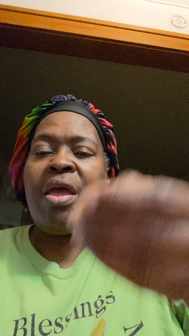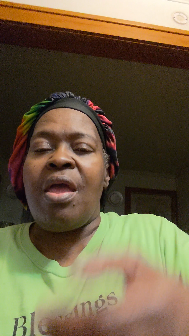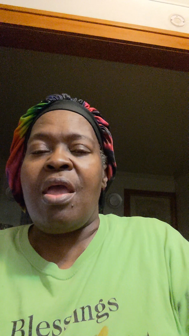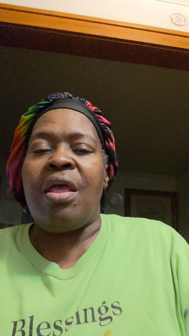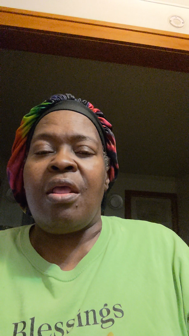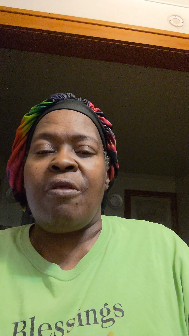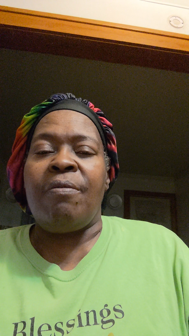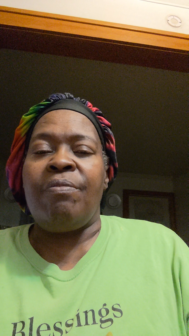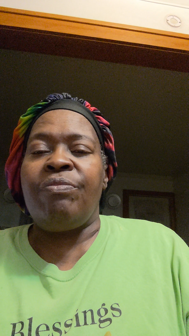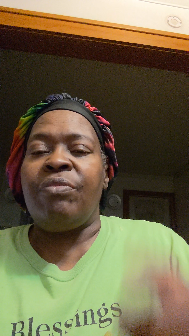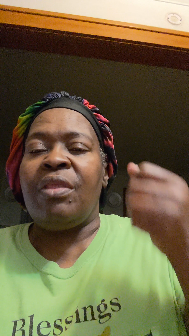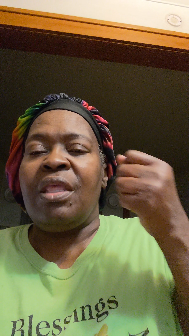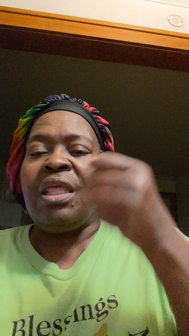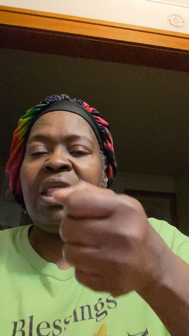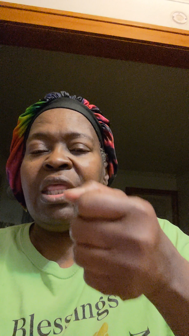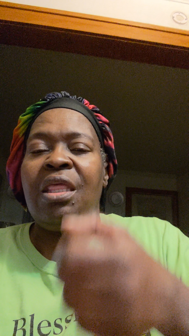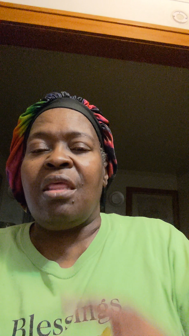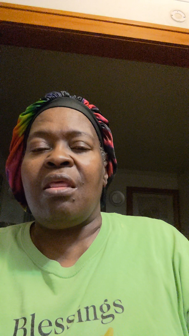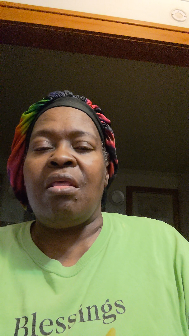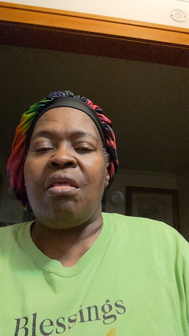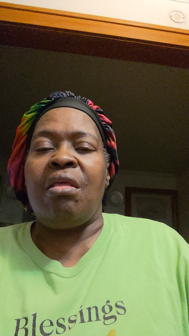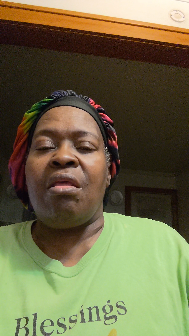hit